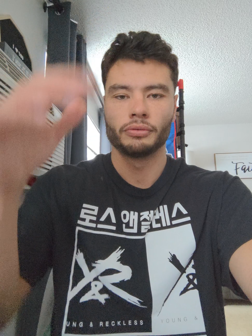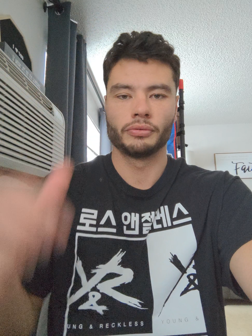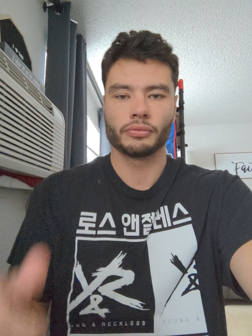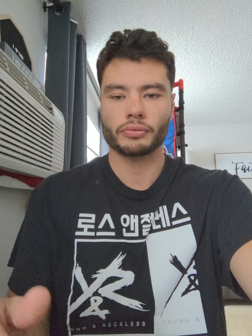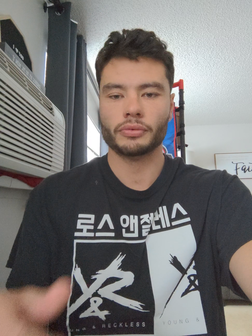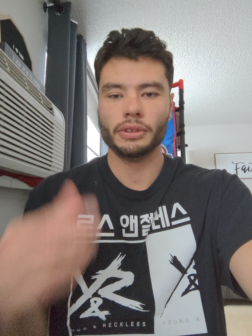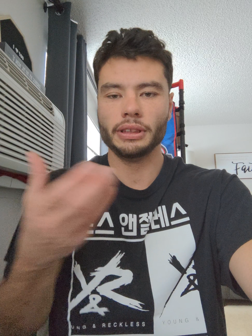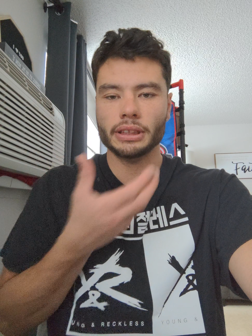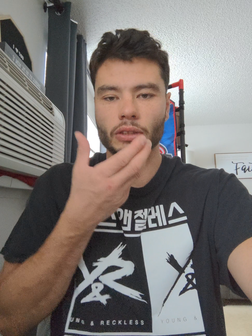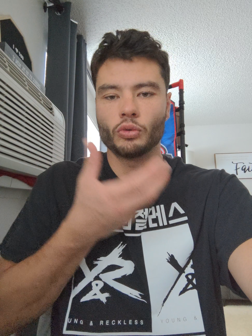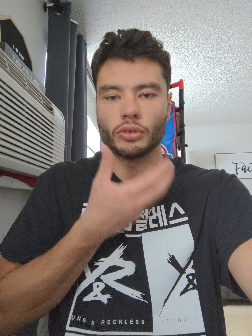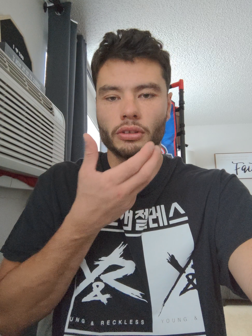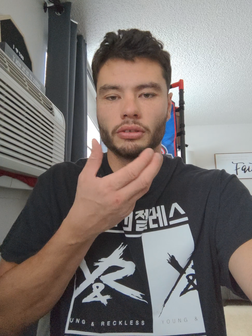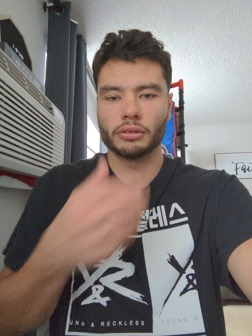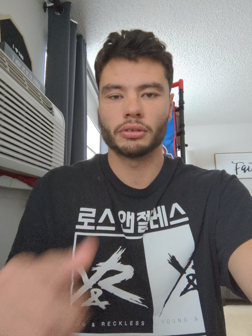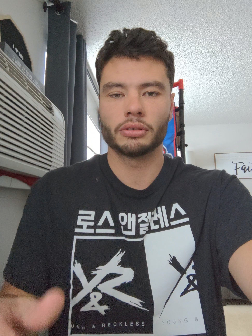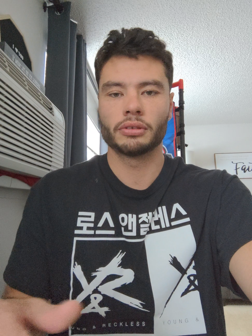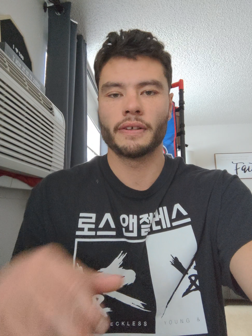cereal